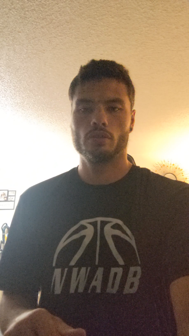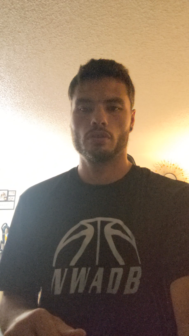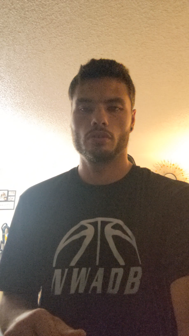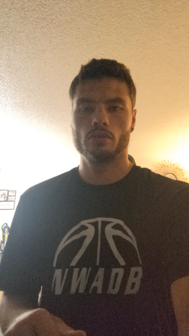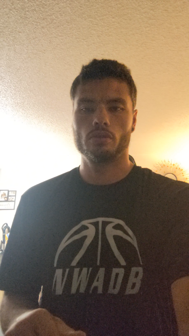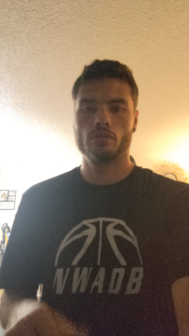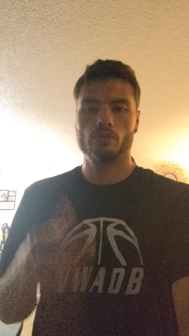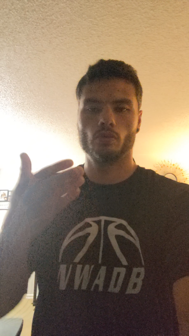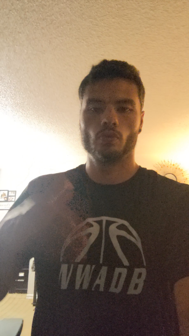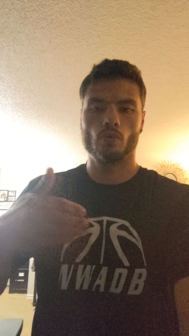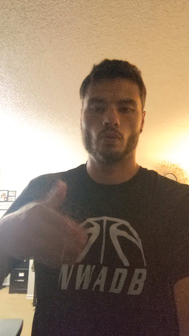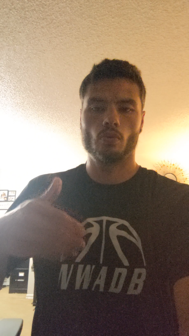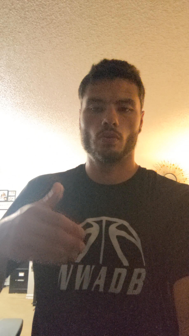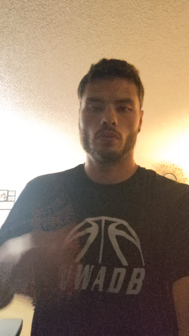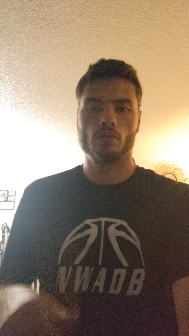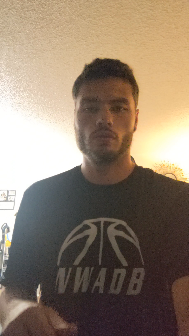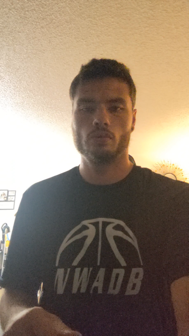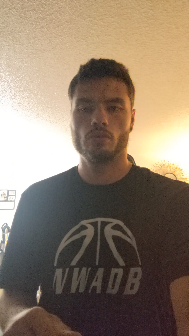shorts